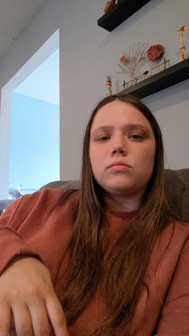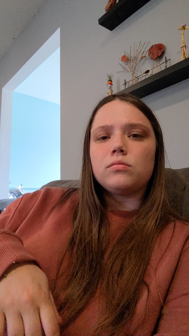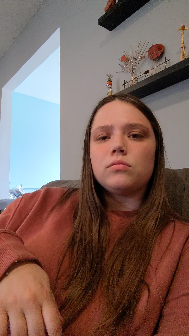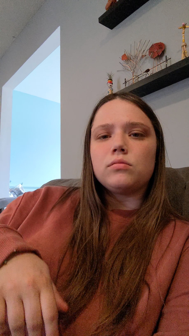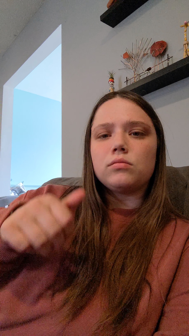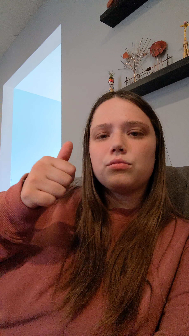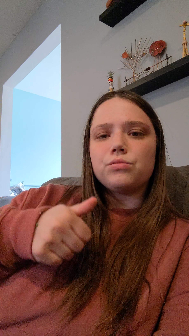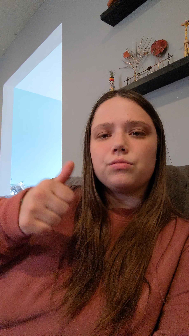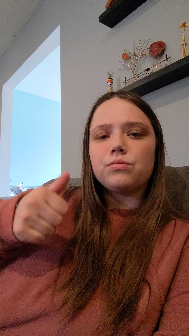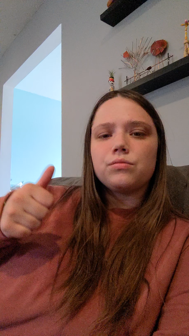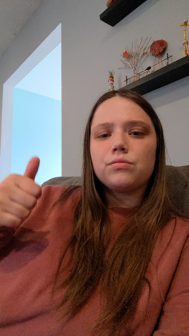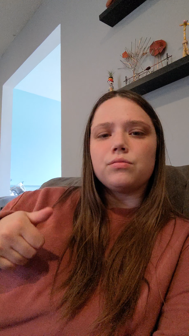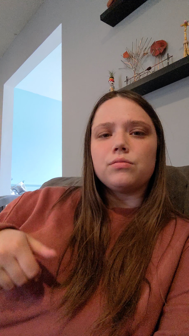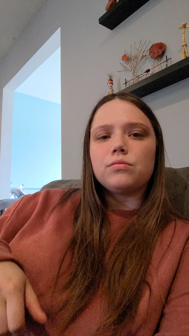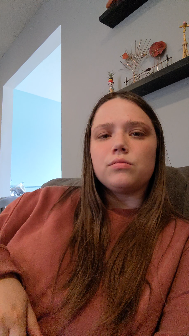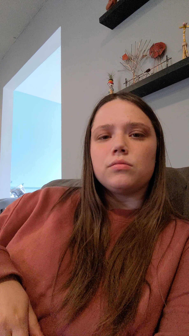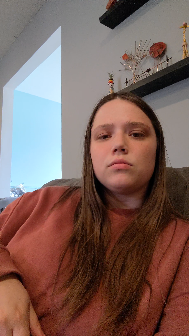each